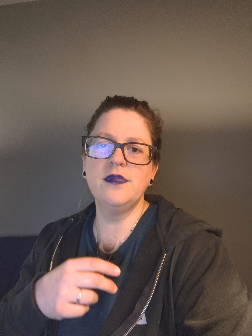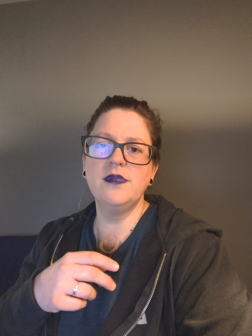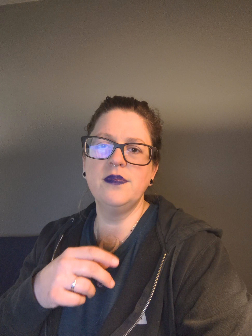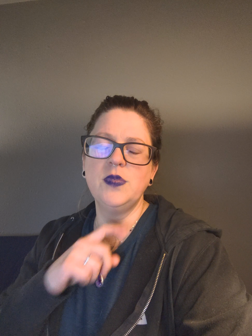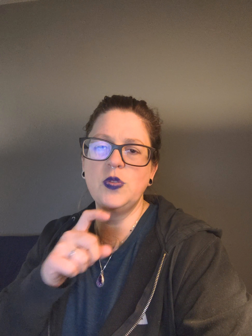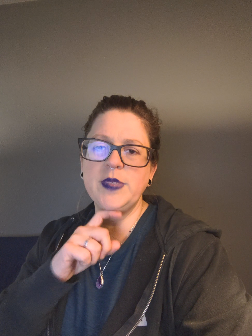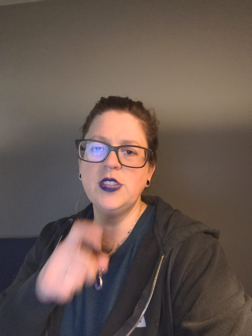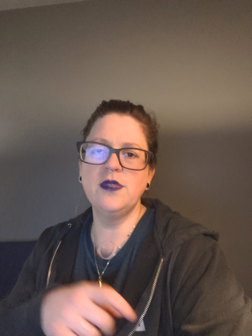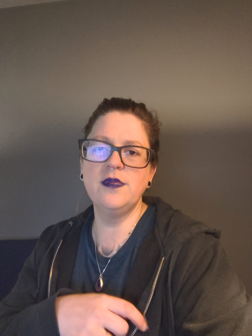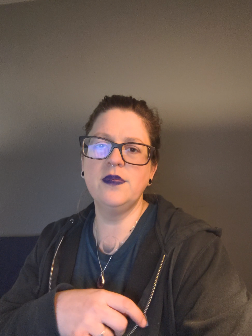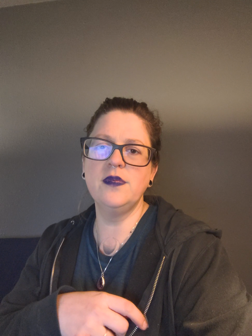garbage